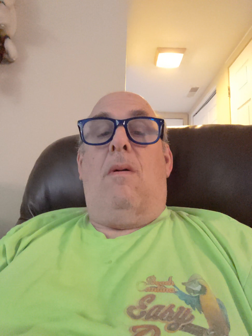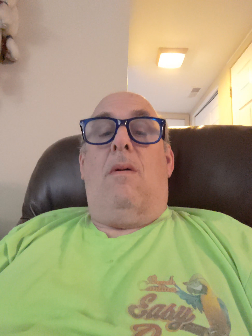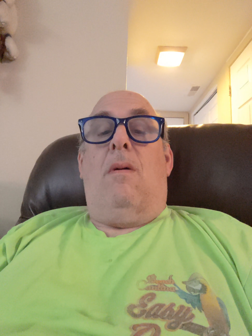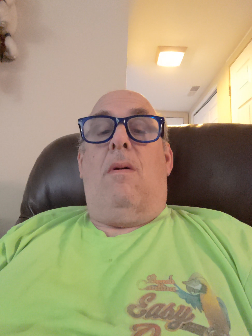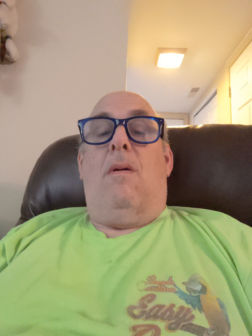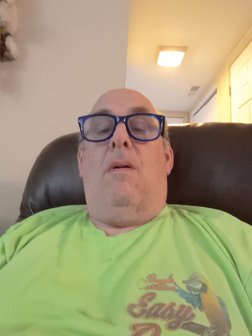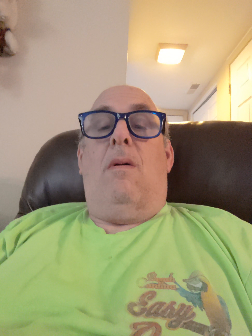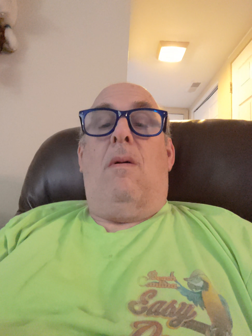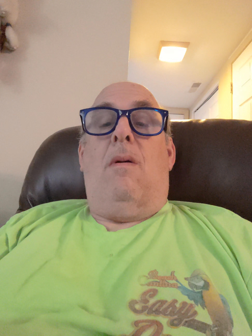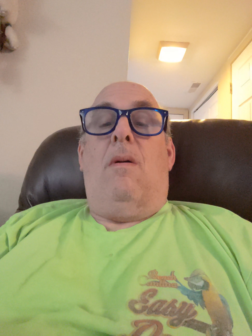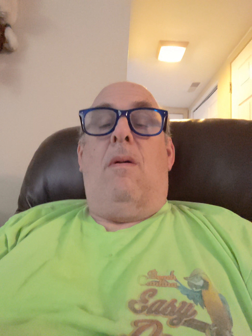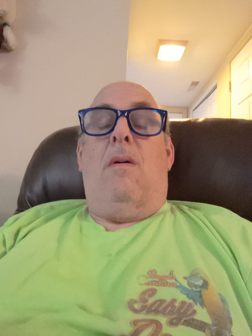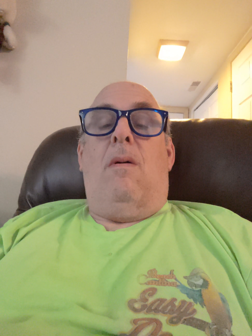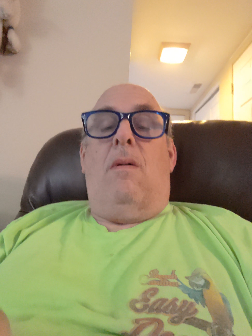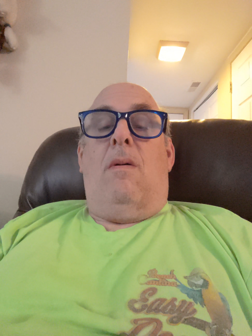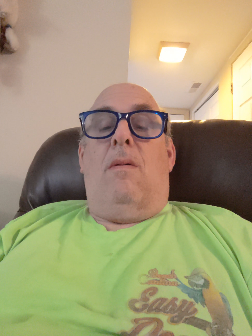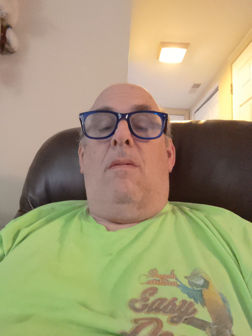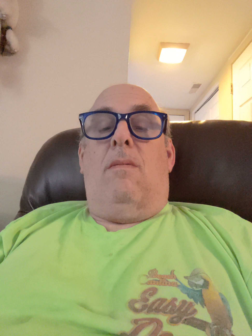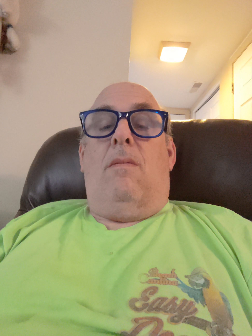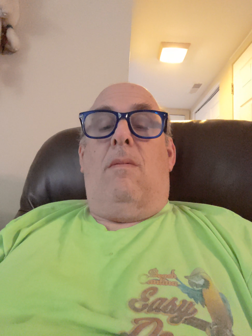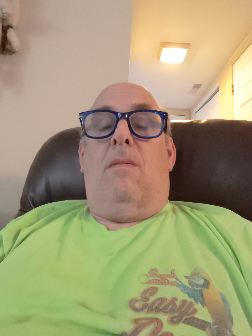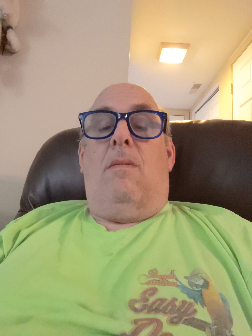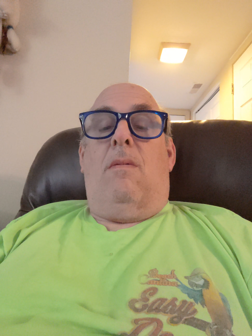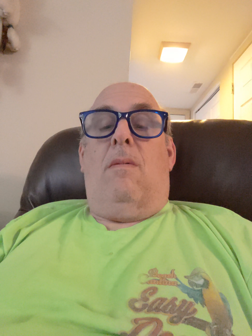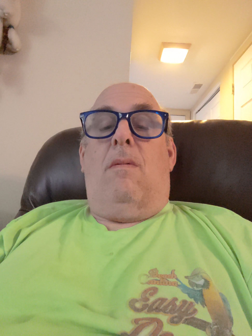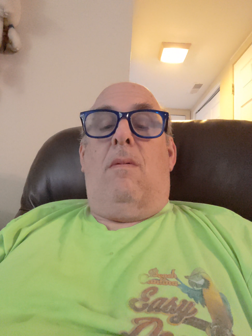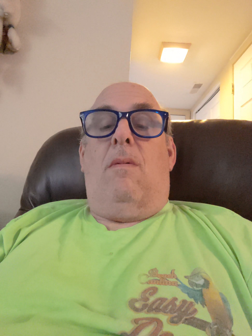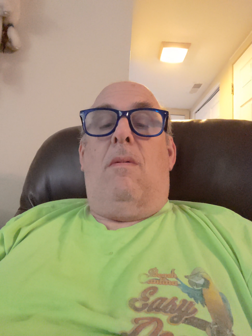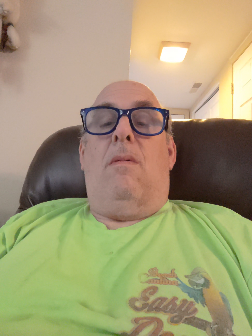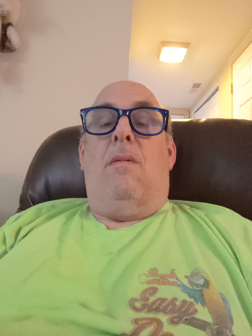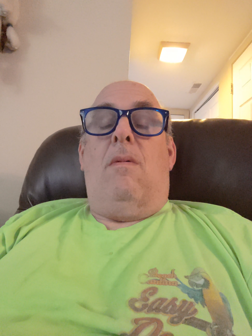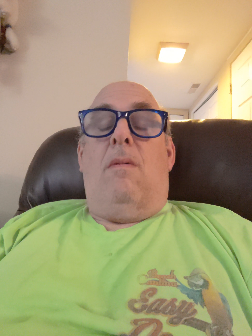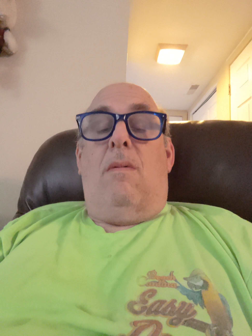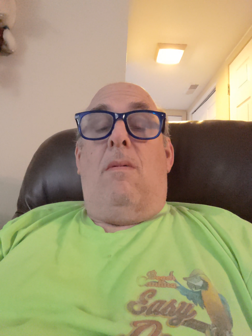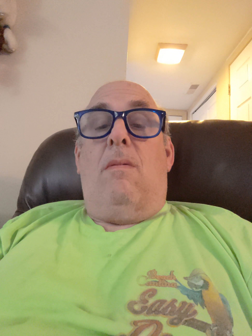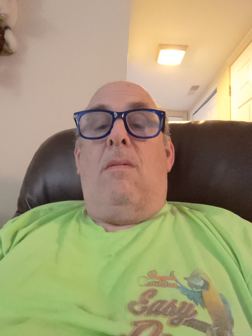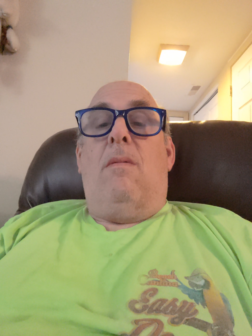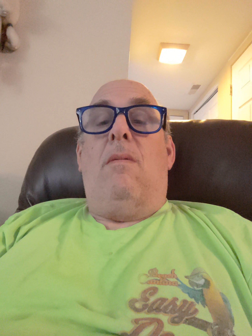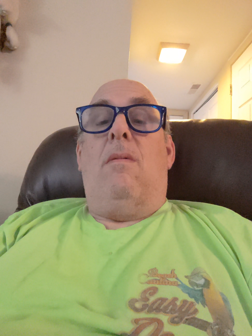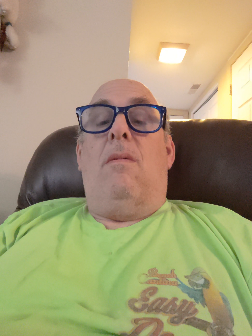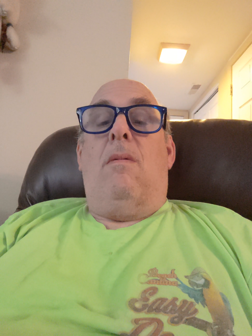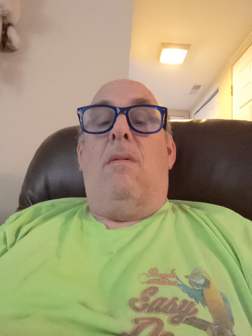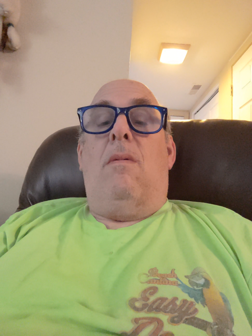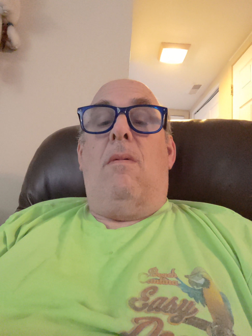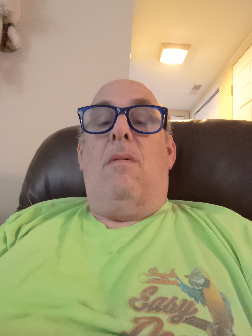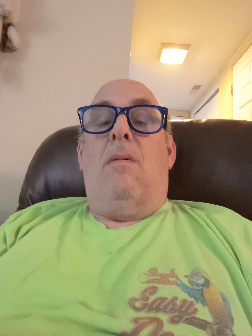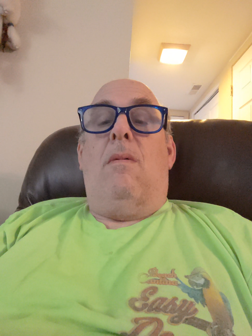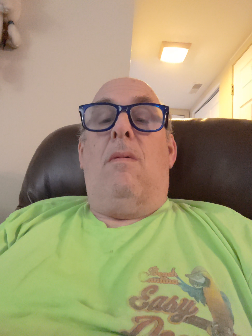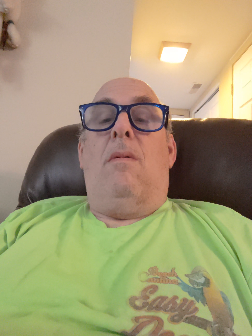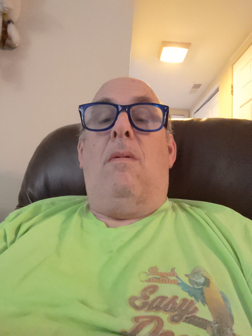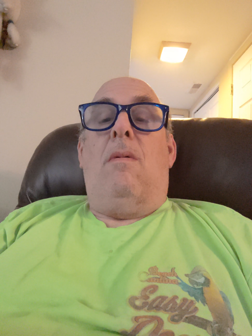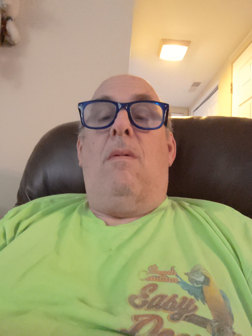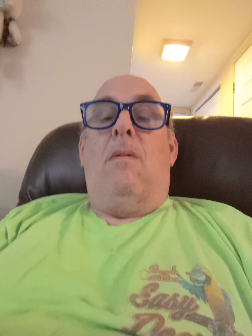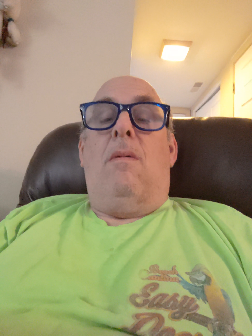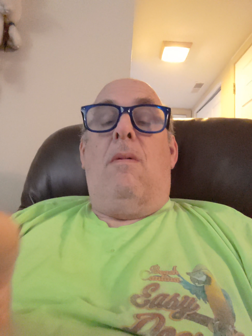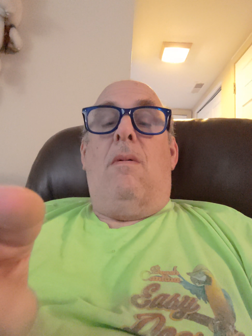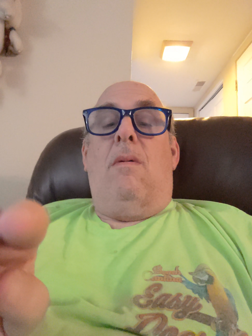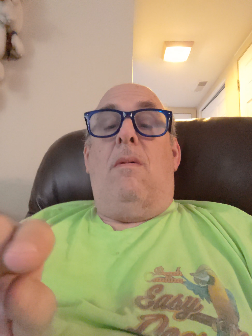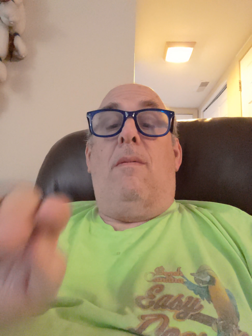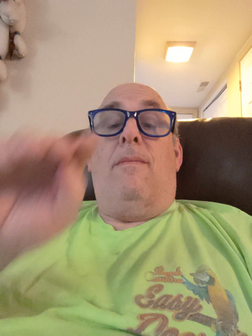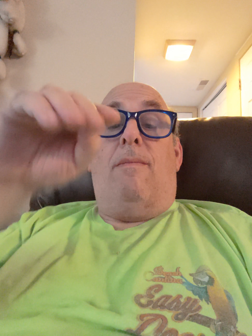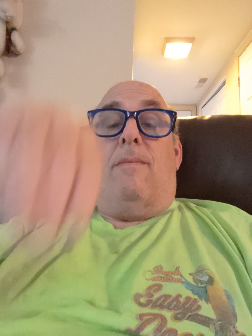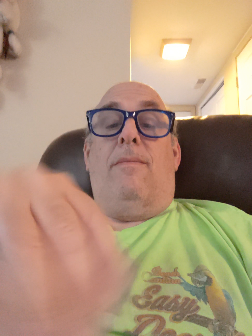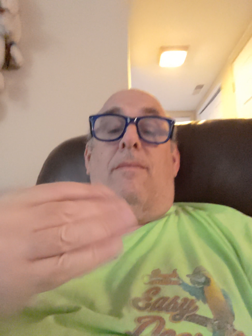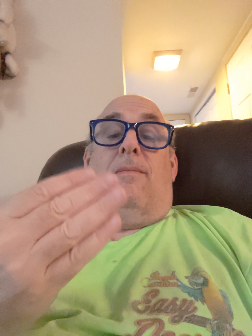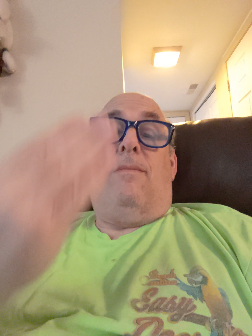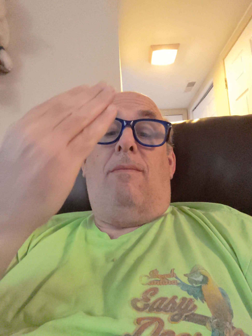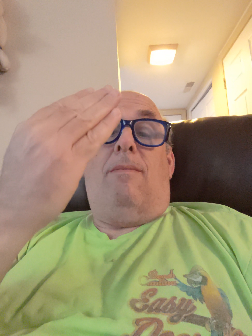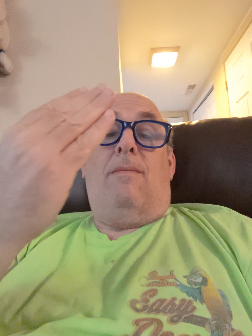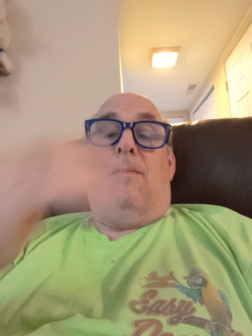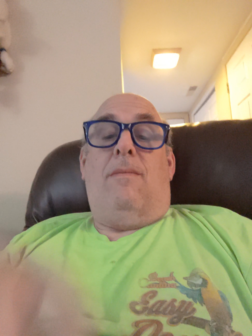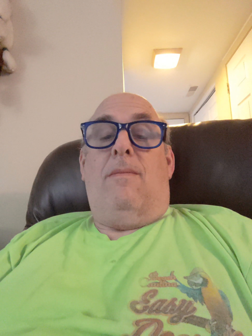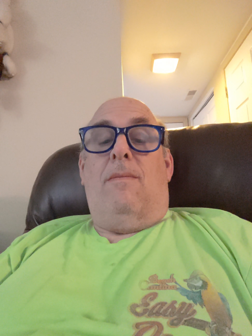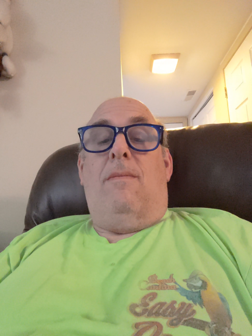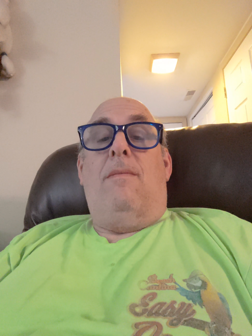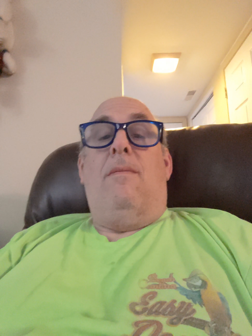mitten